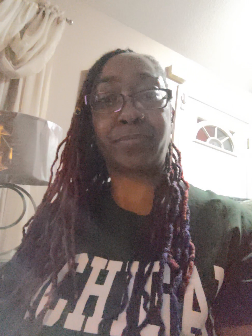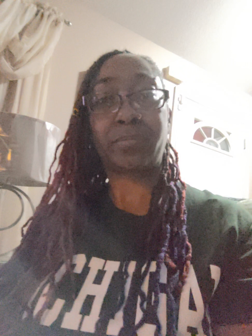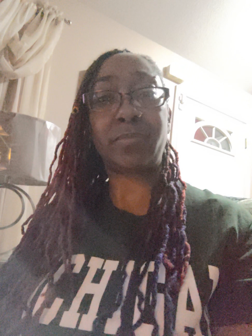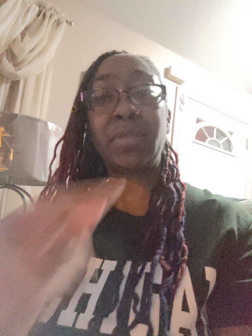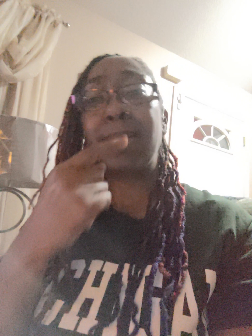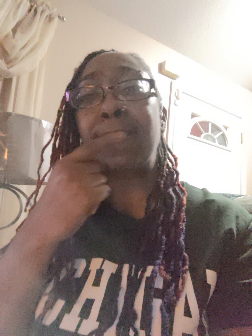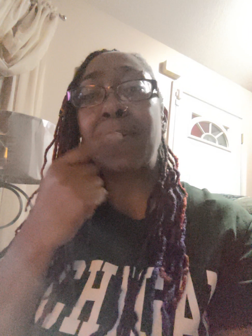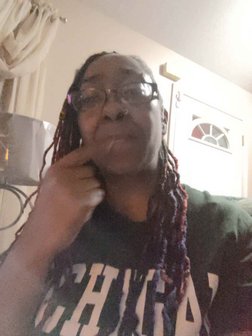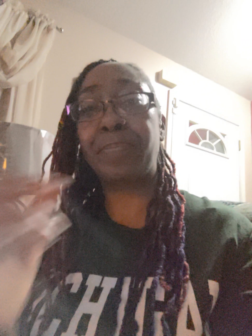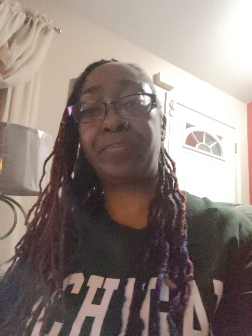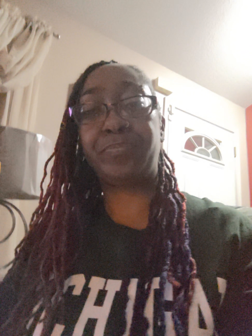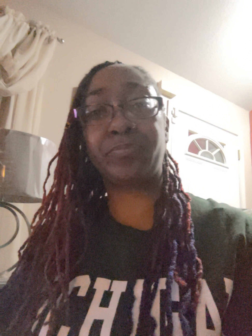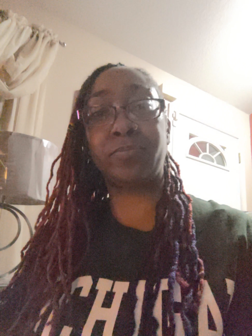lips